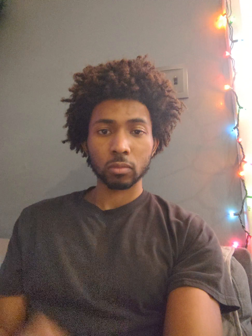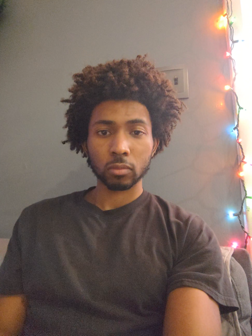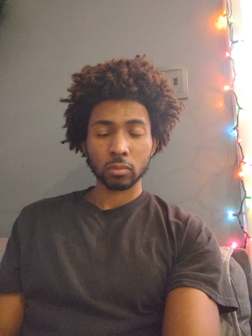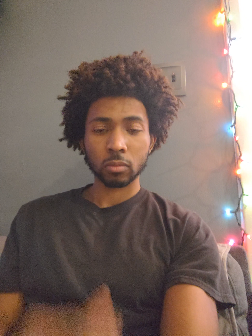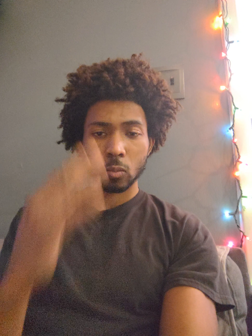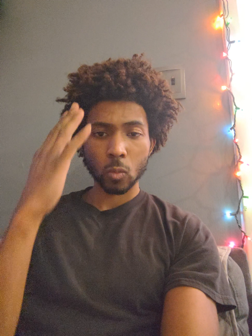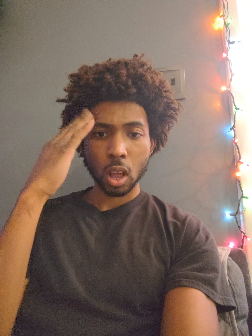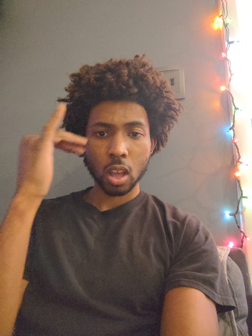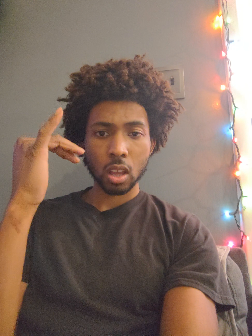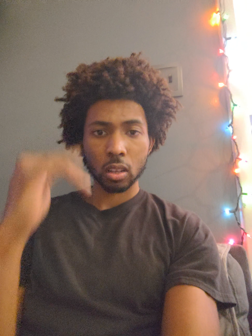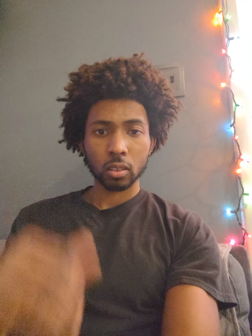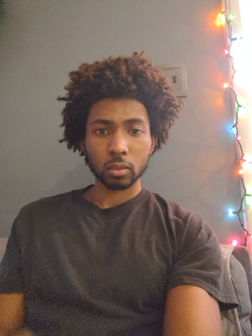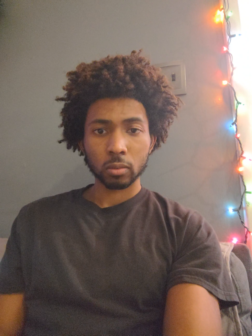why